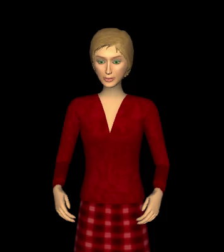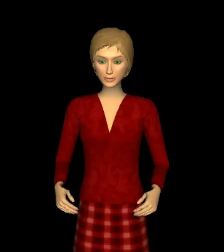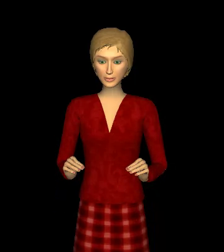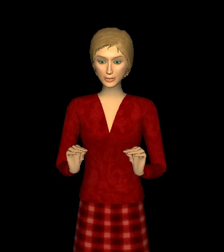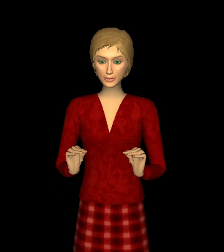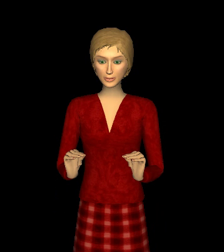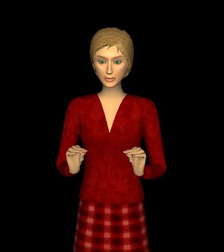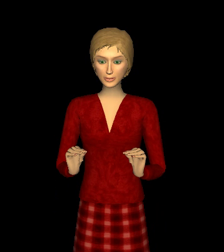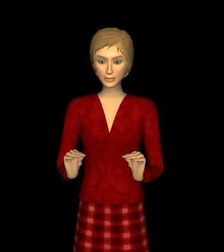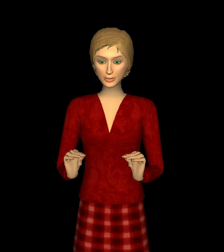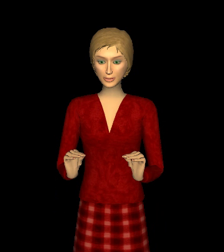يتعلم